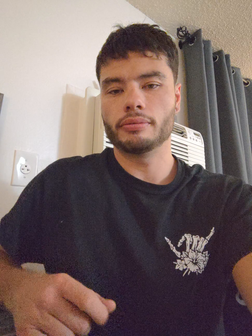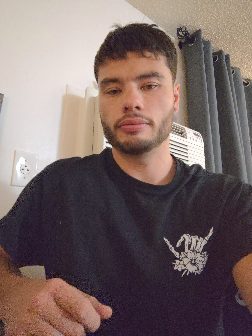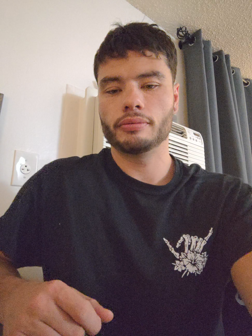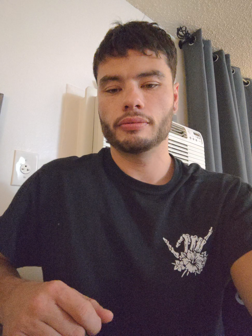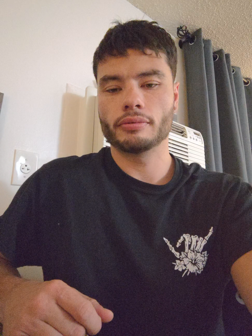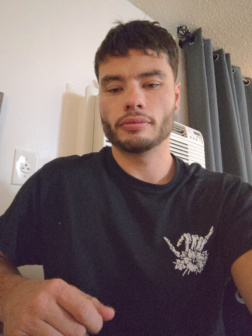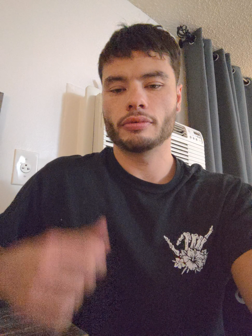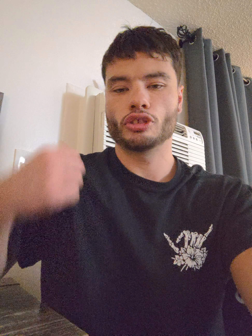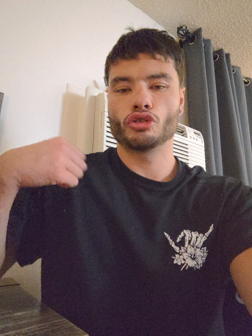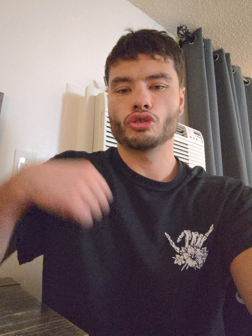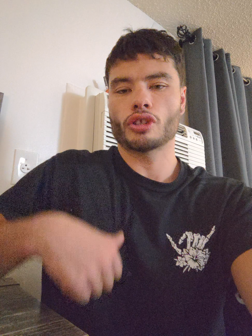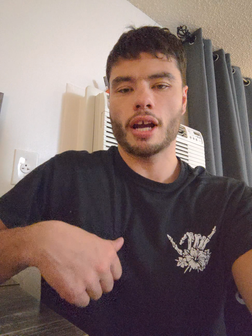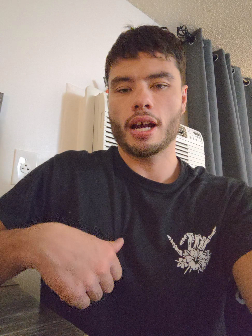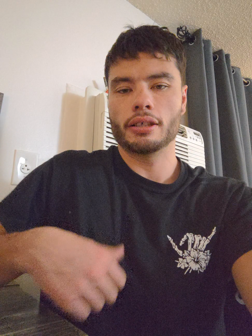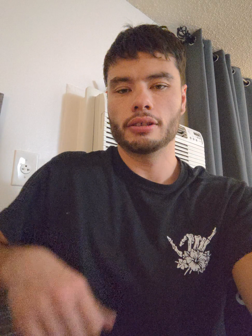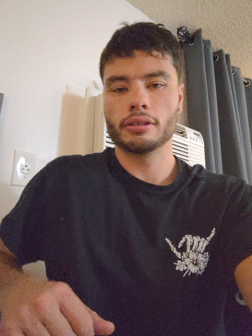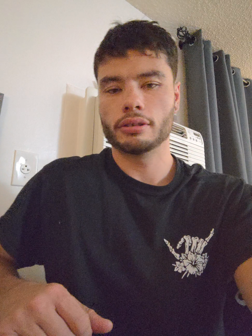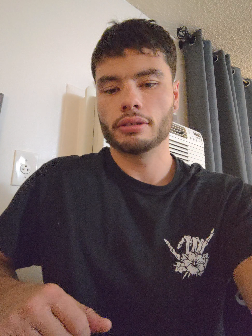jacket